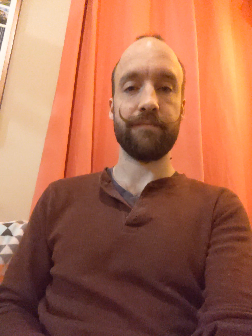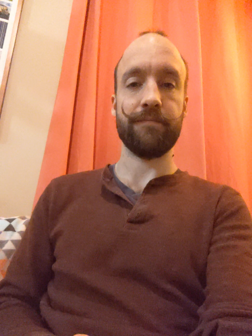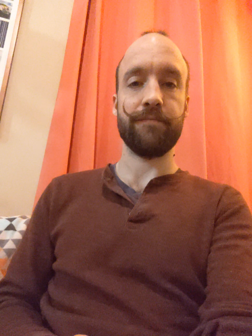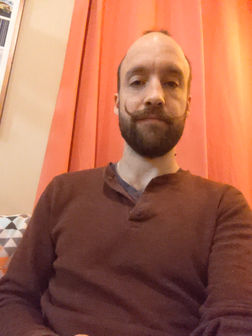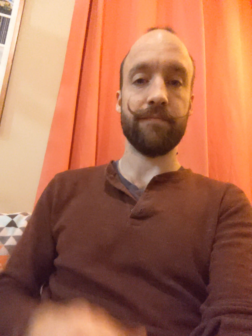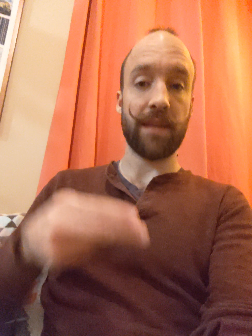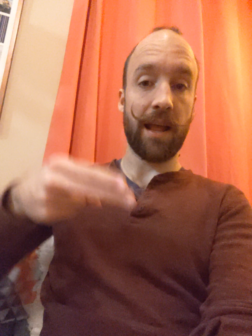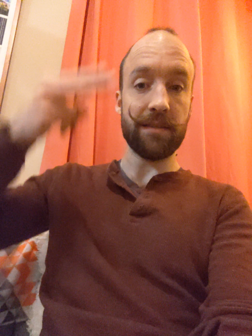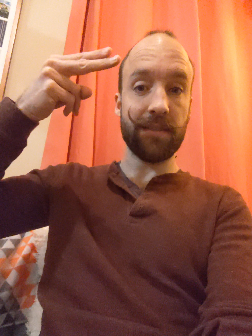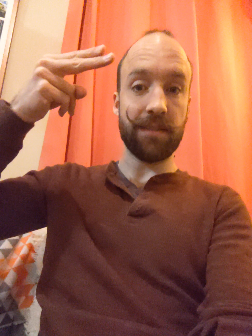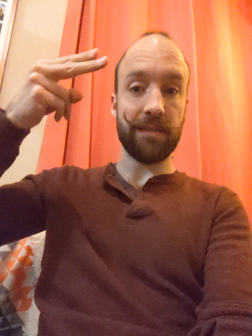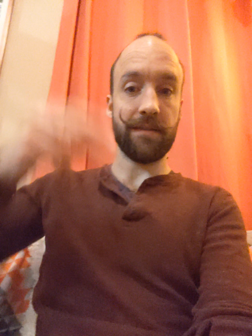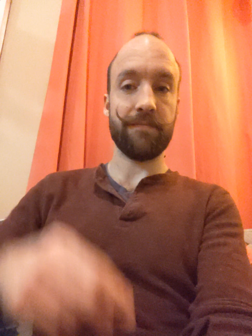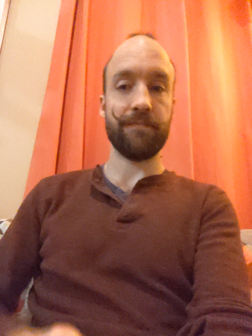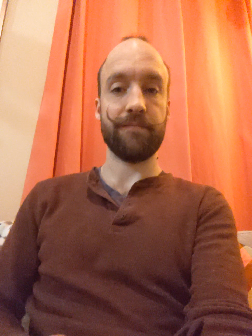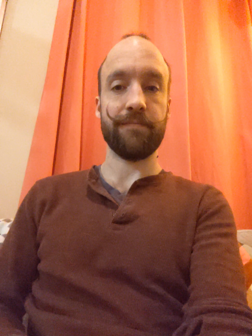high